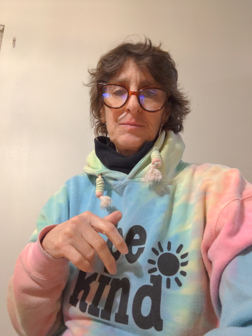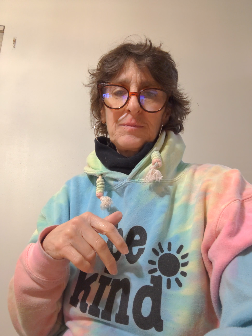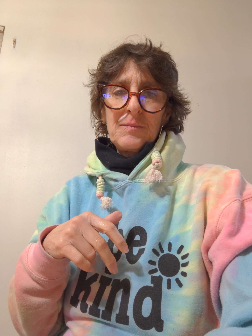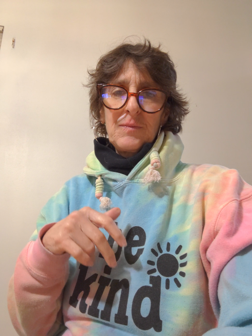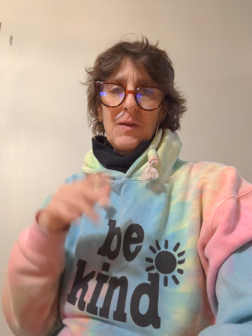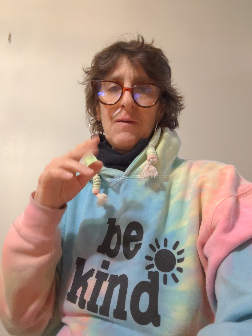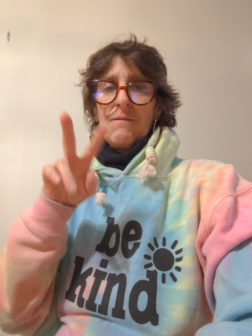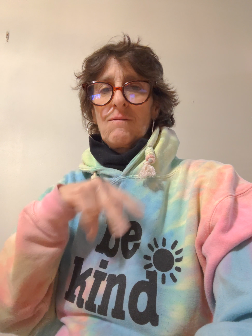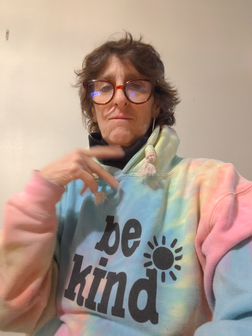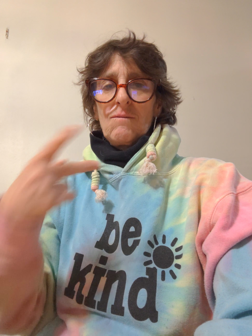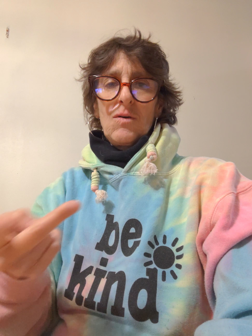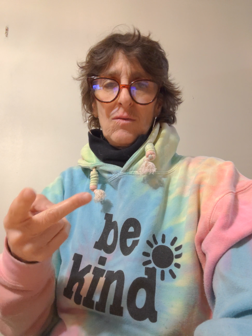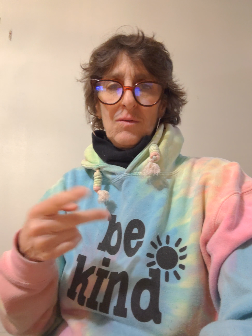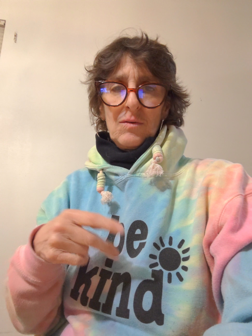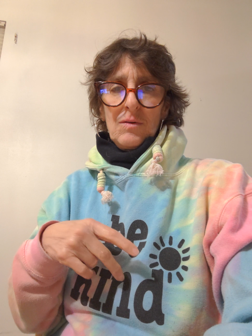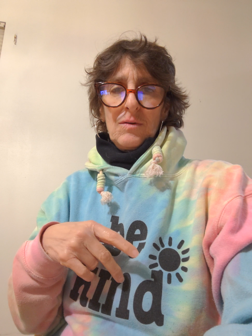fall